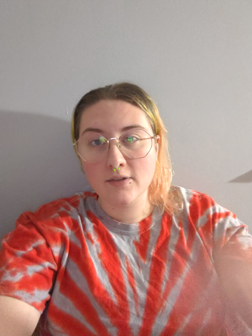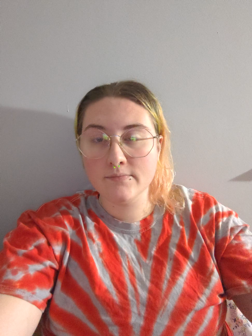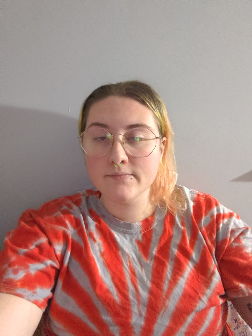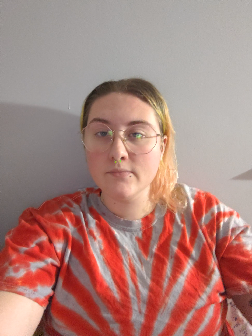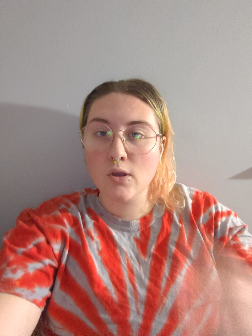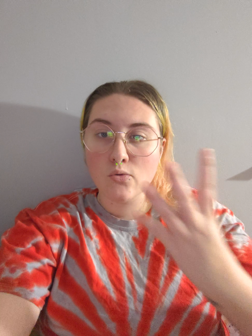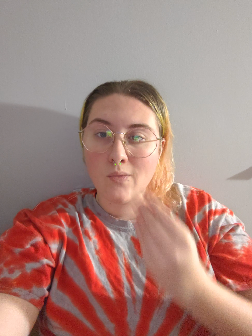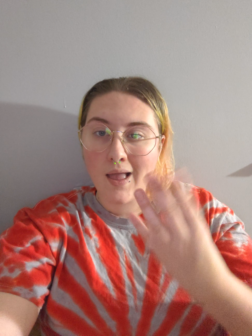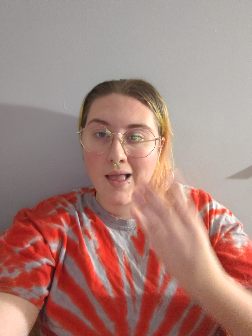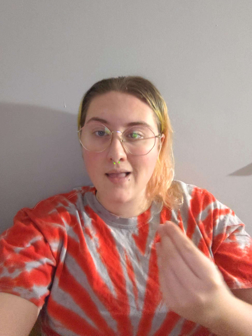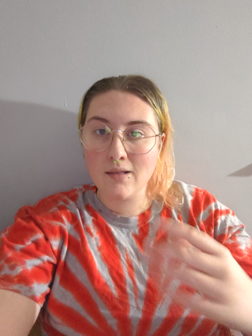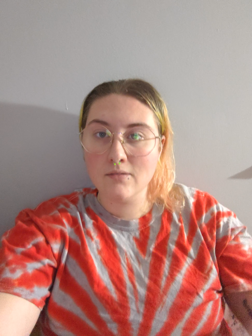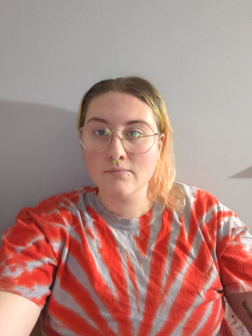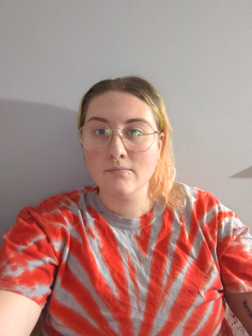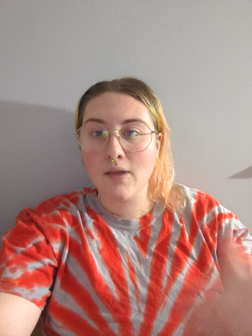wet